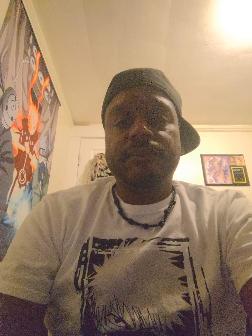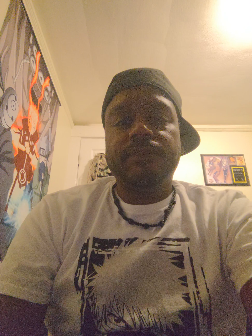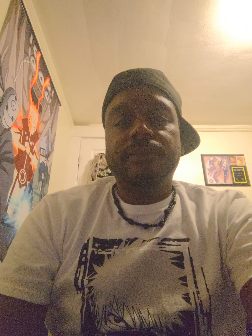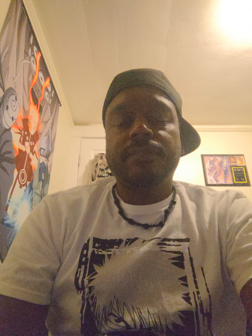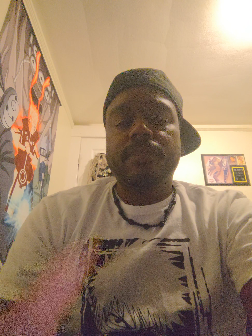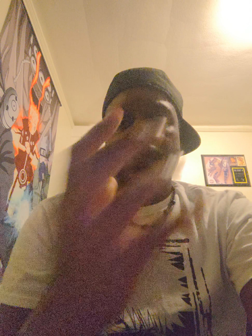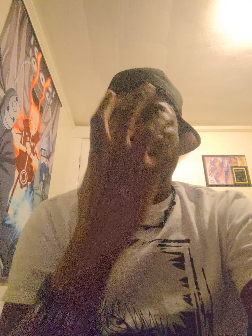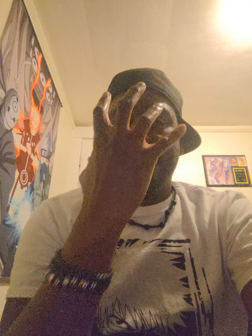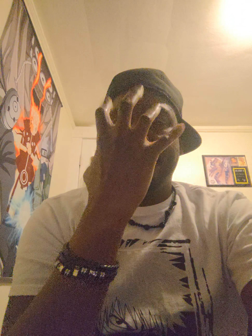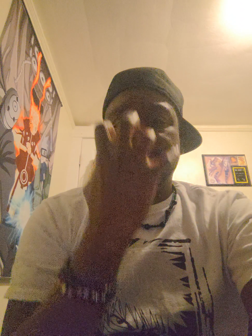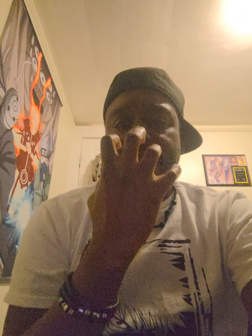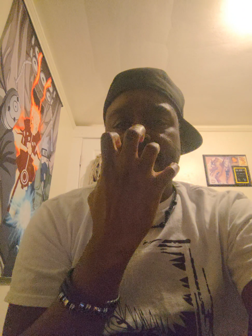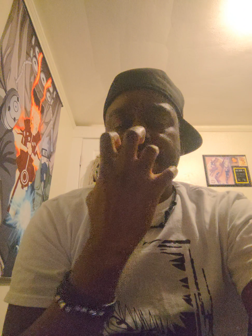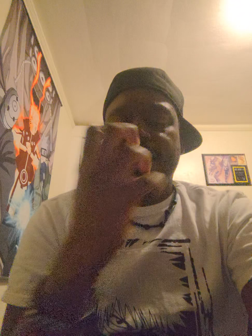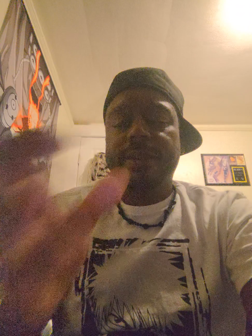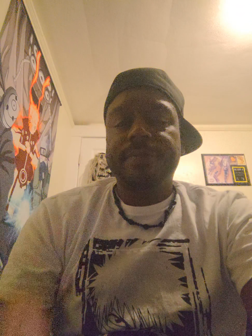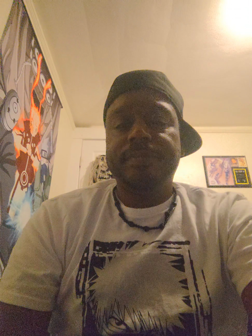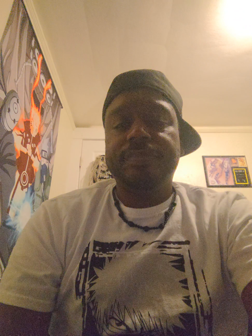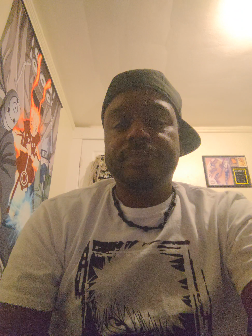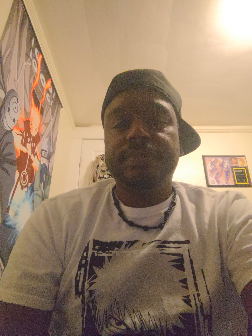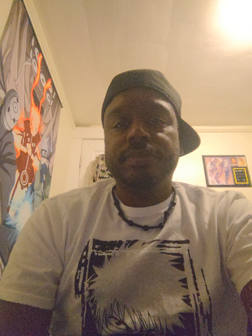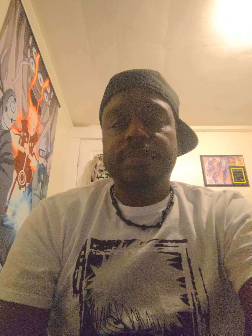mad